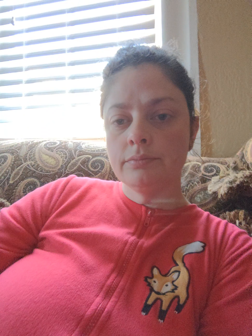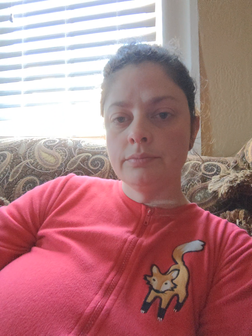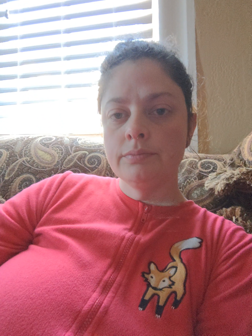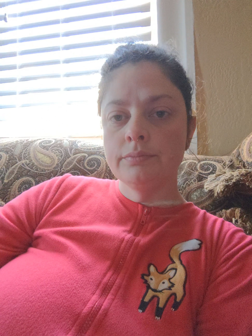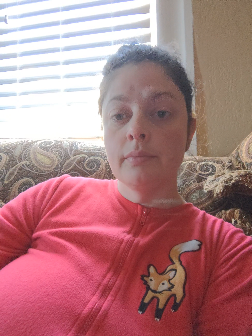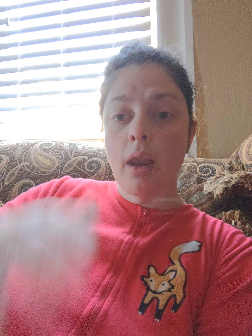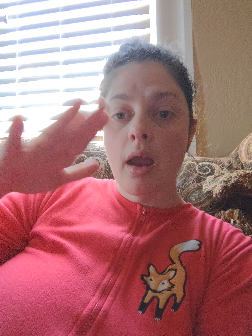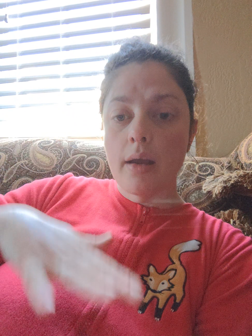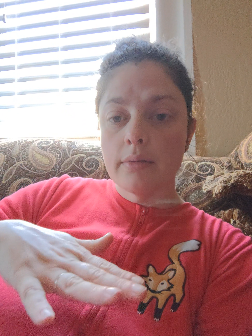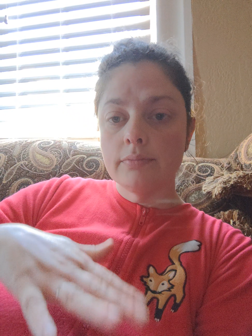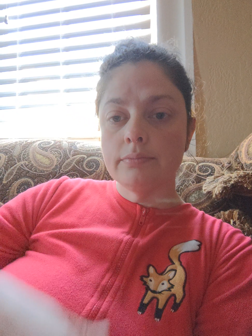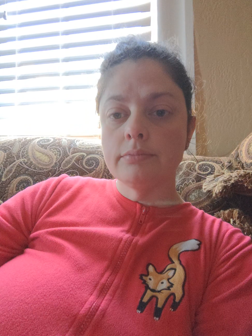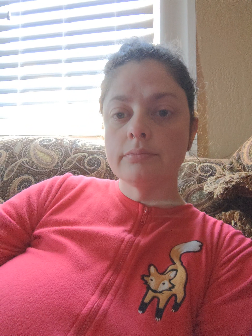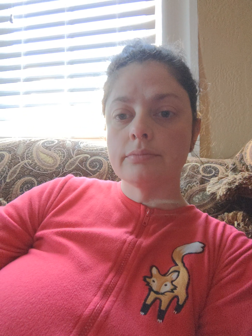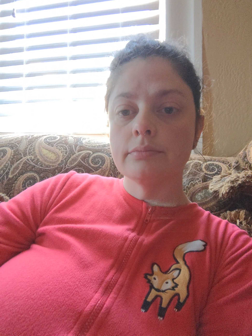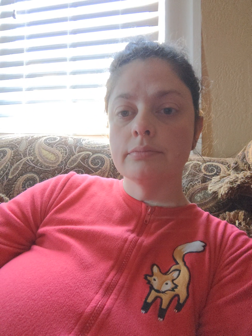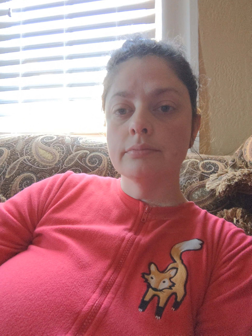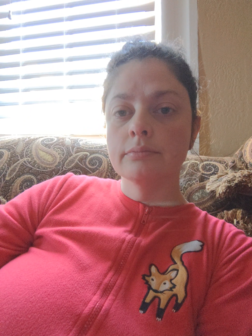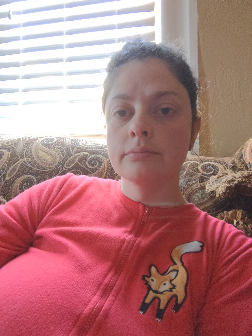on